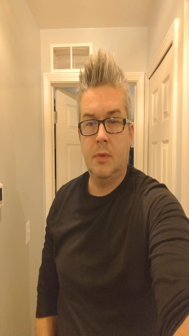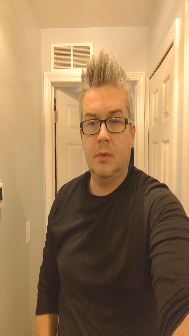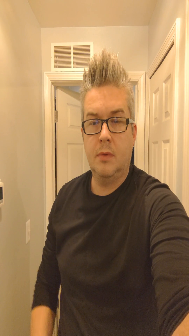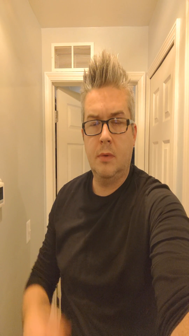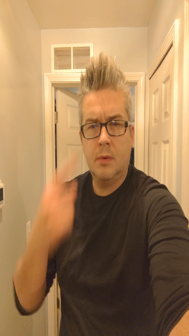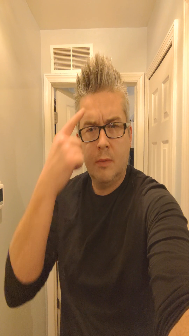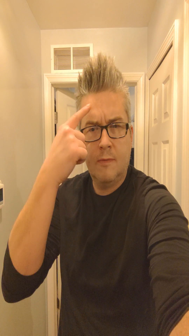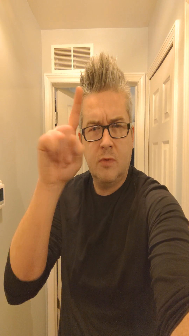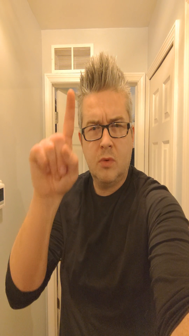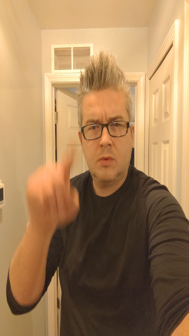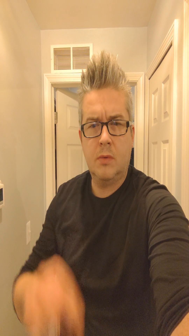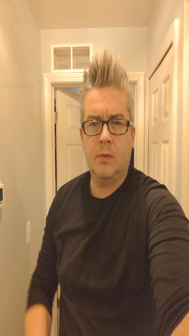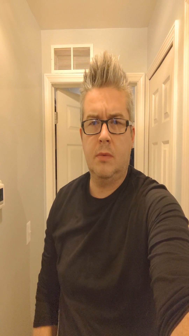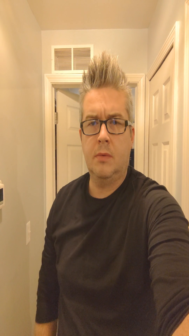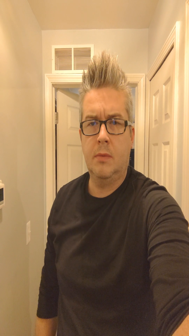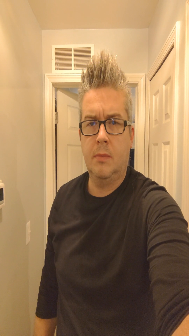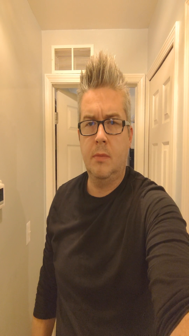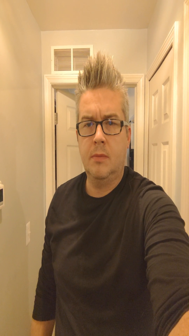for